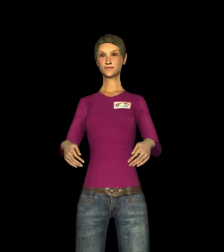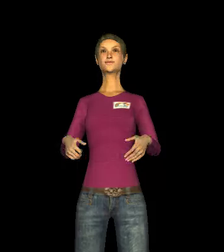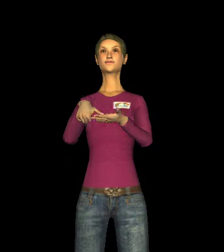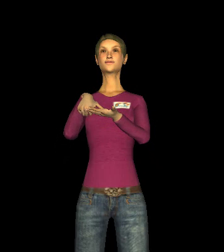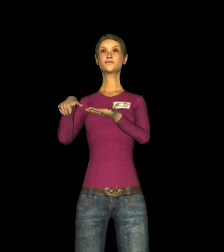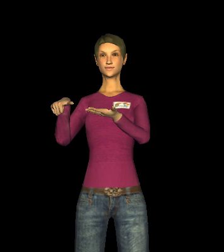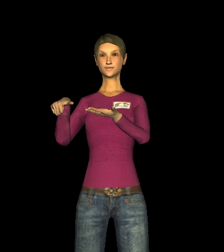يدفع